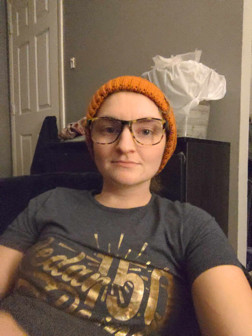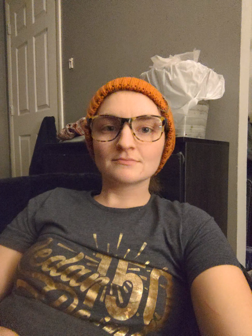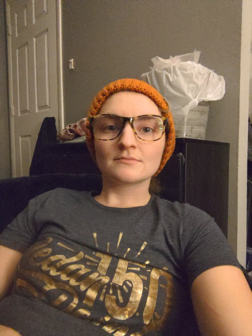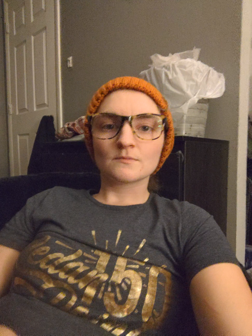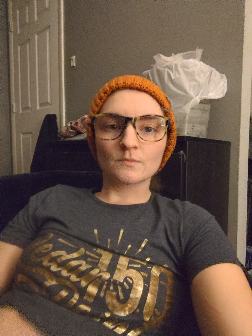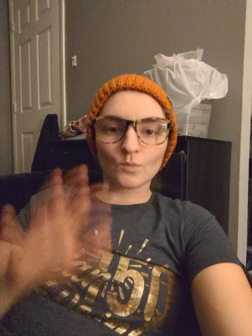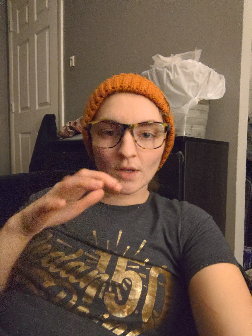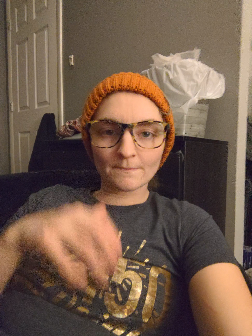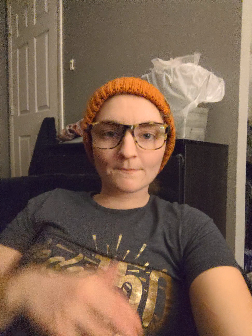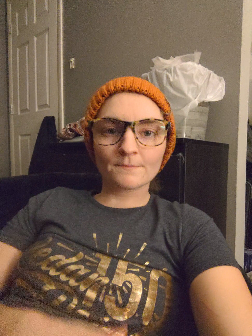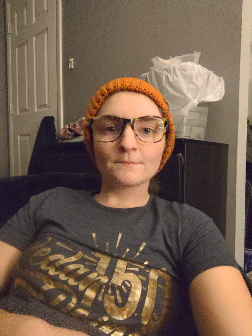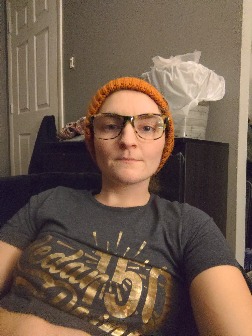rain